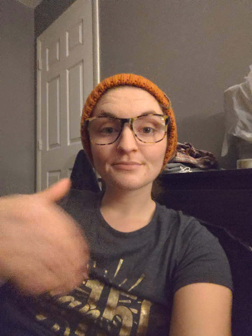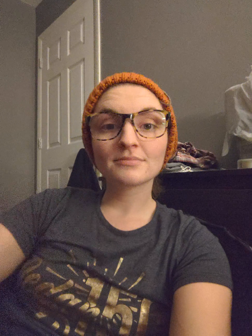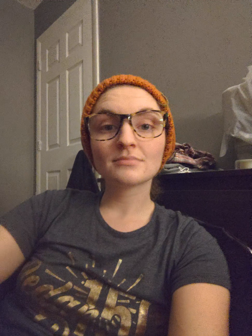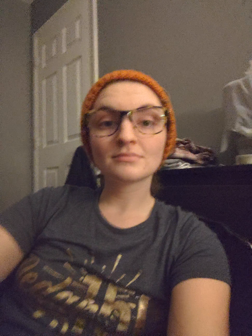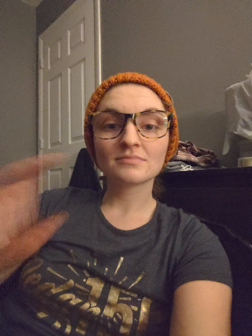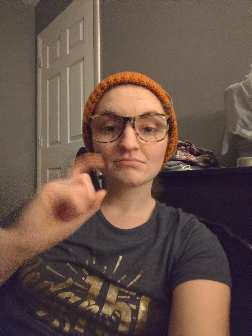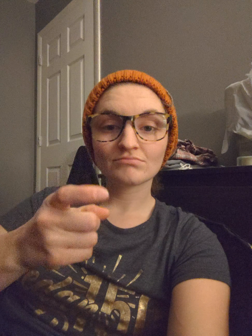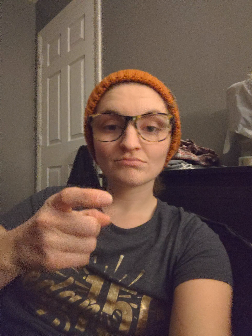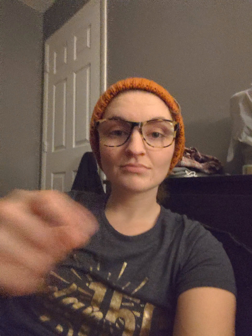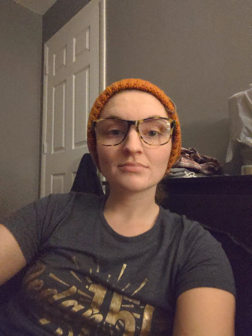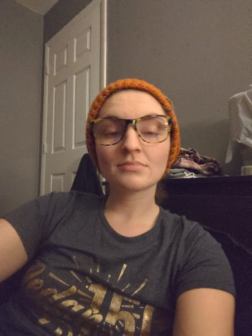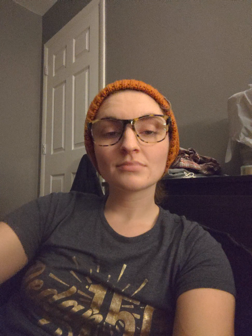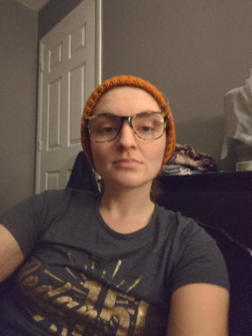gift